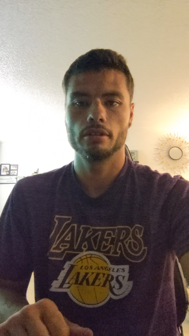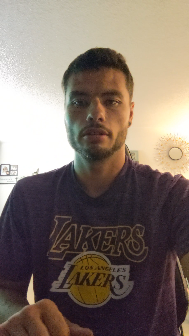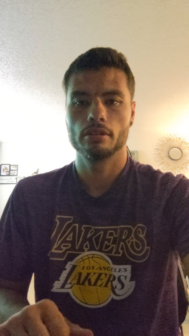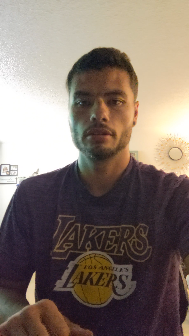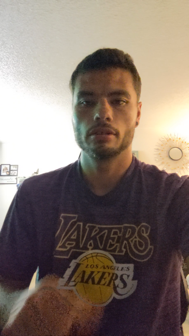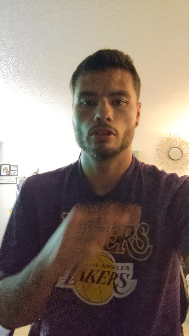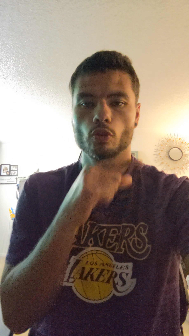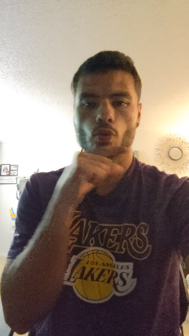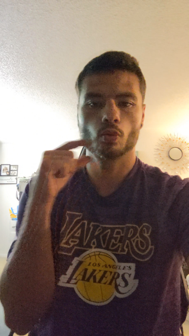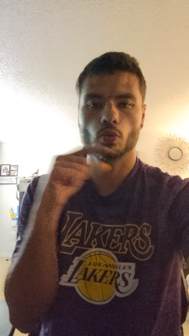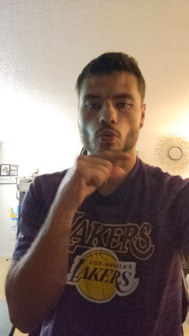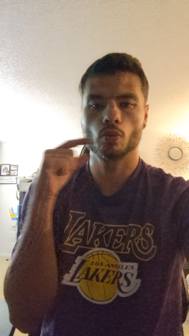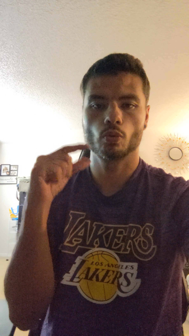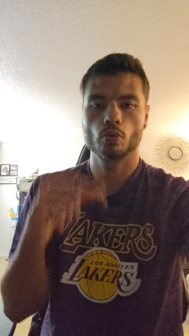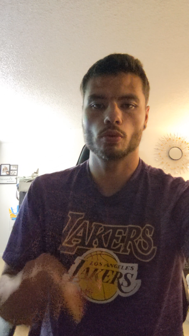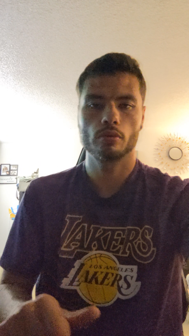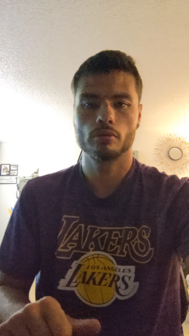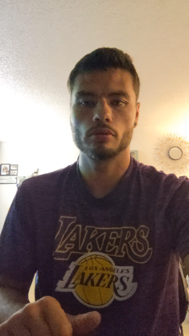glue